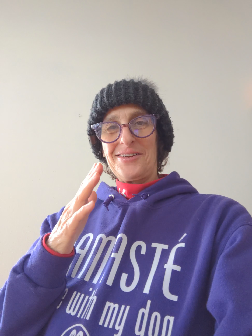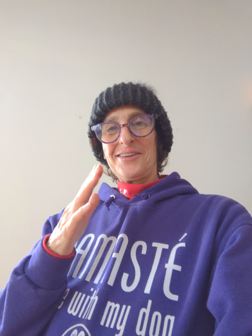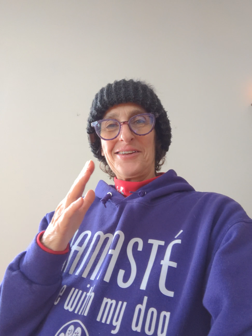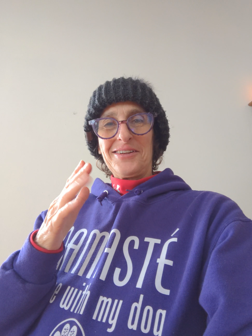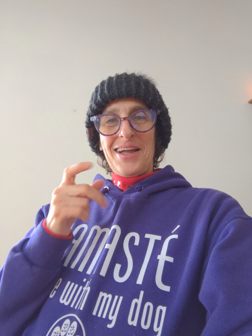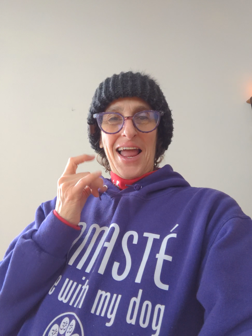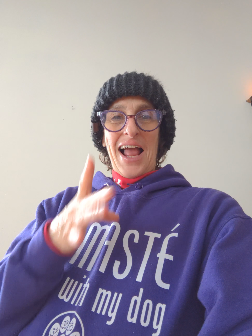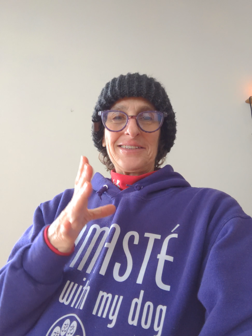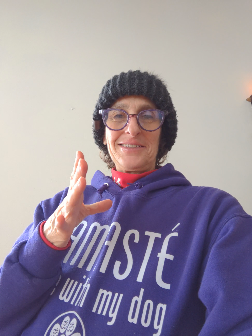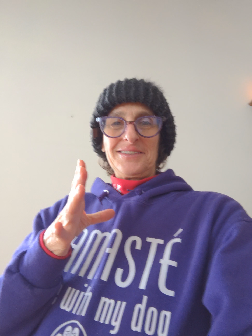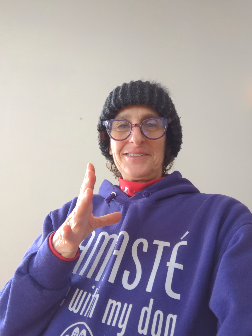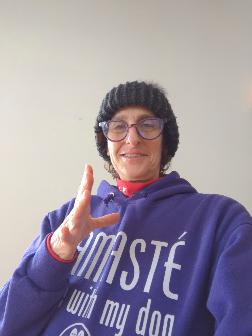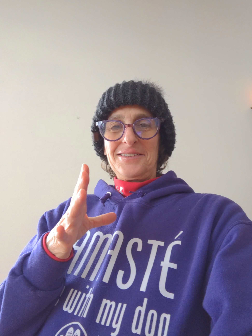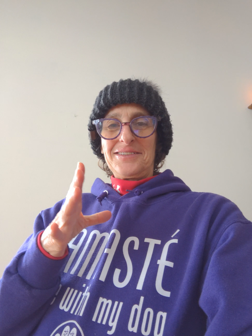hate